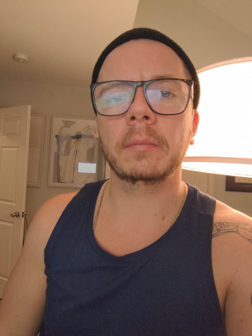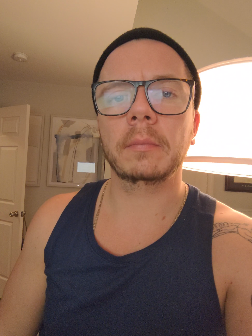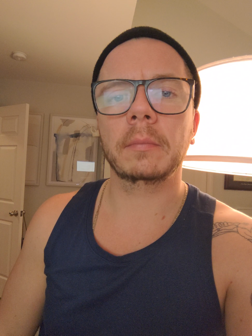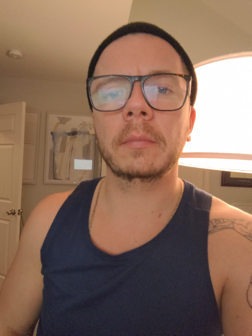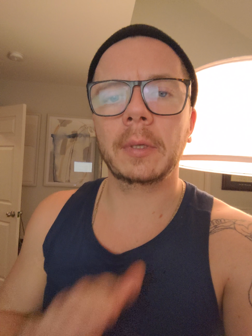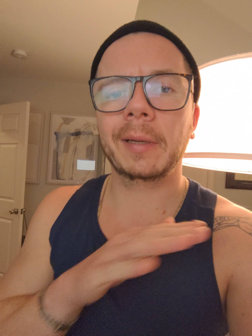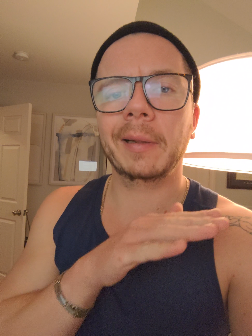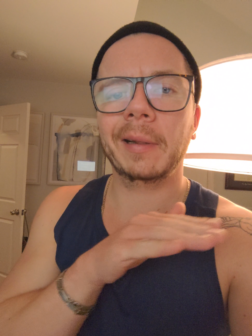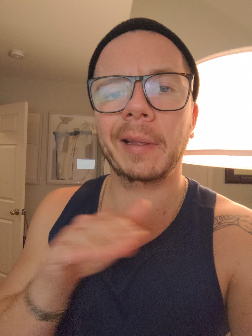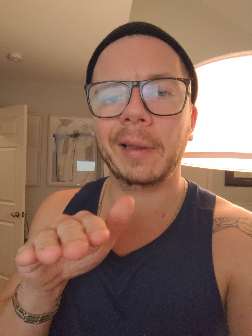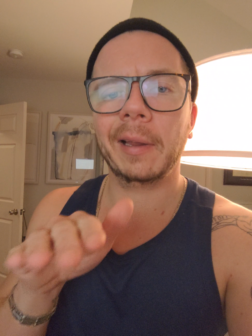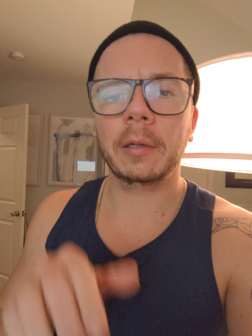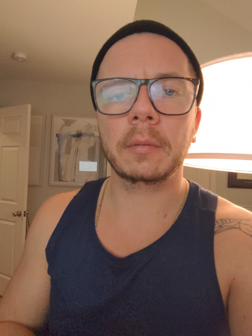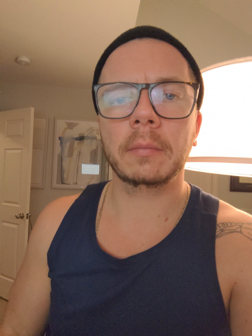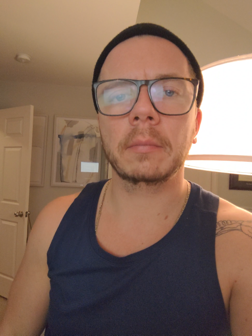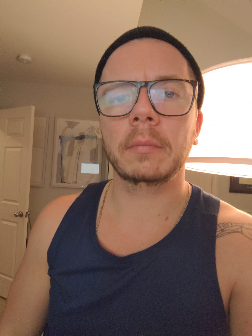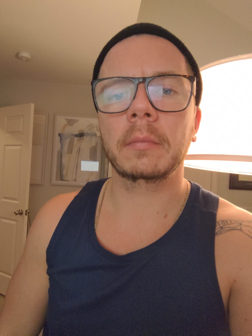clean